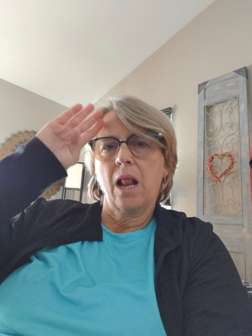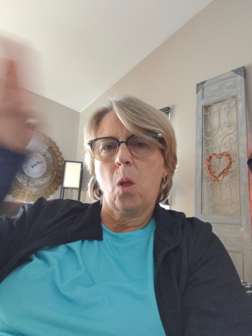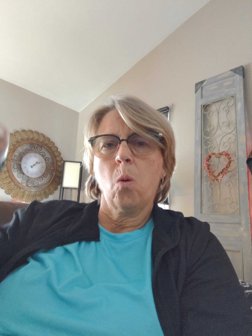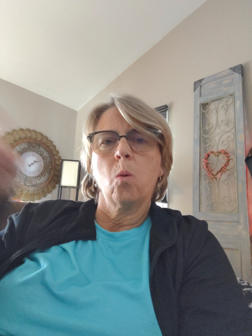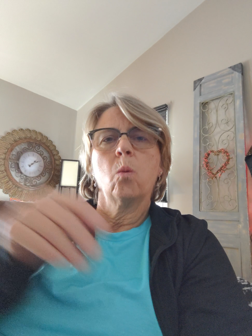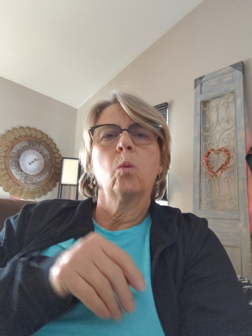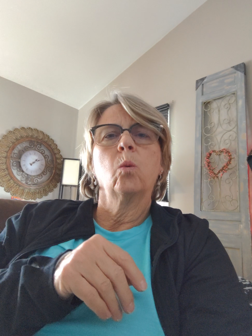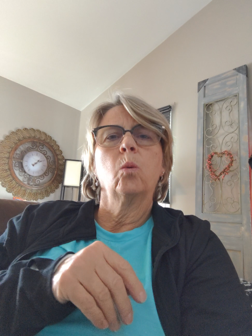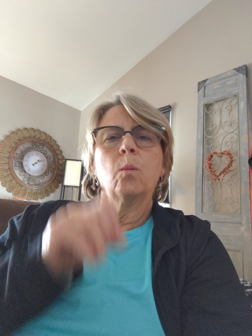hello